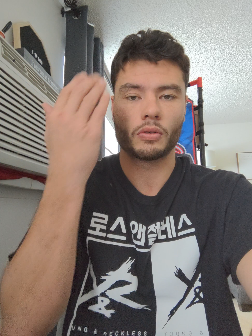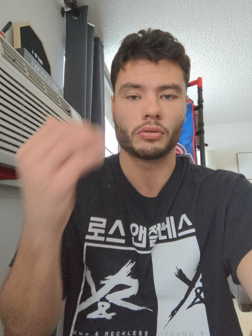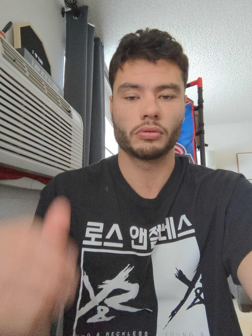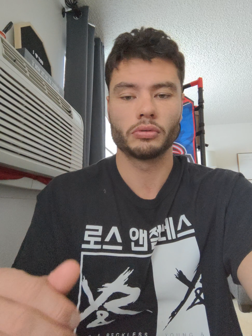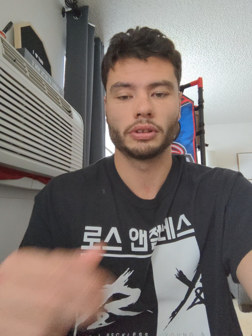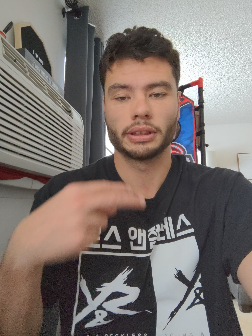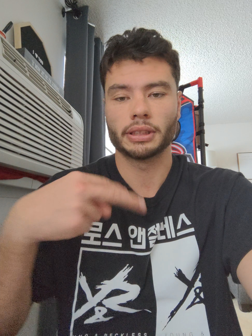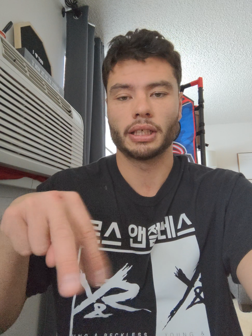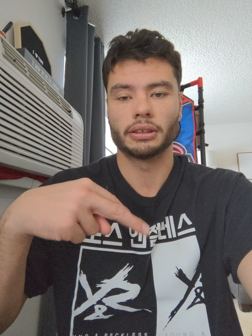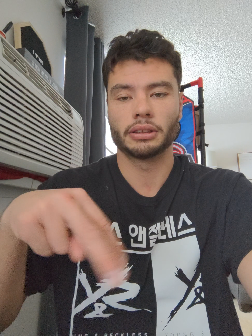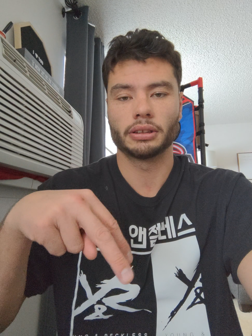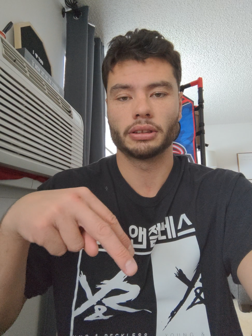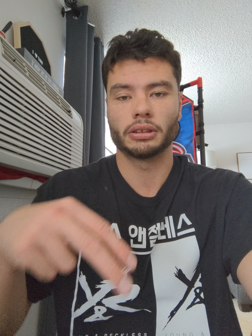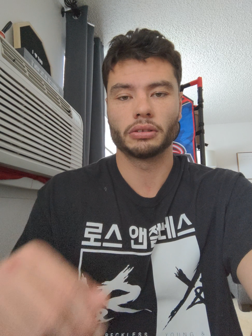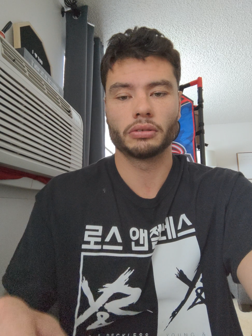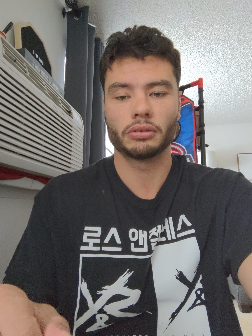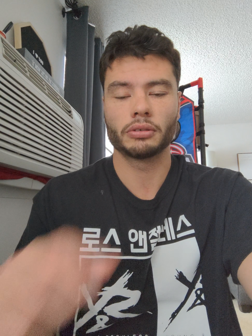dance